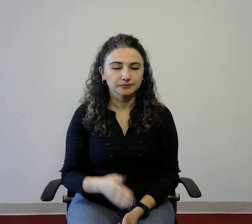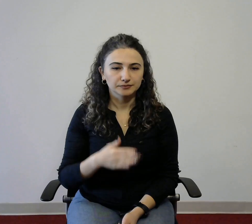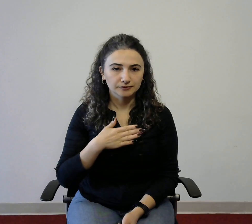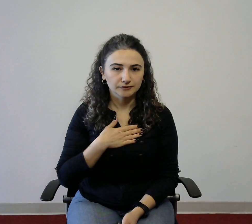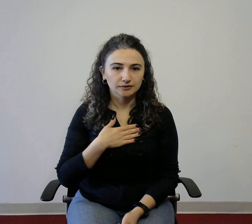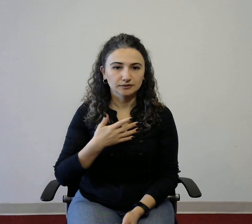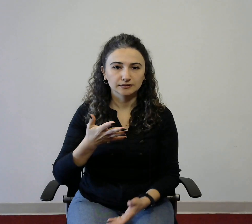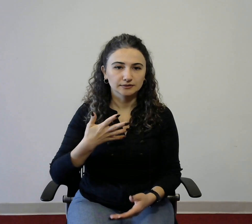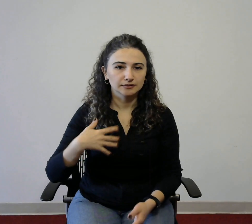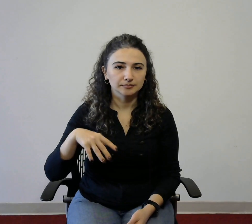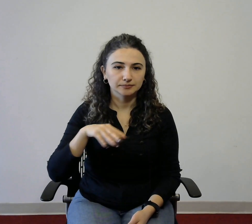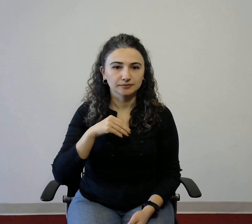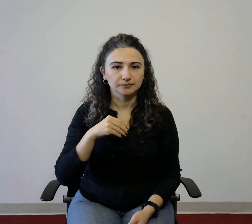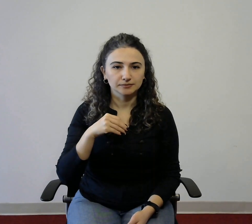biz